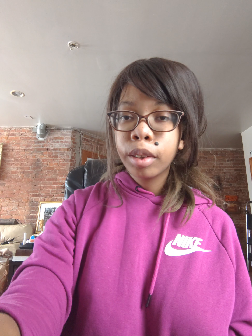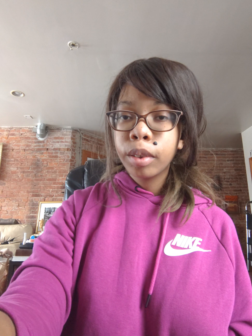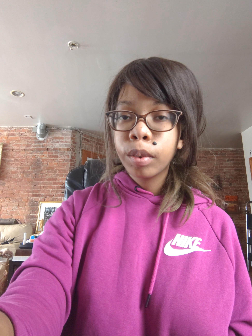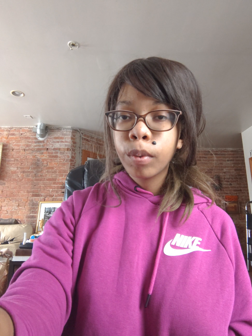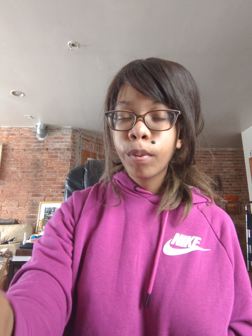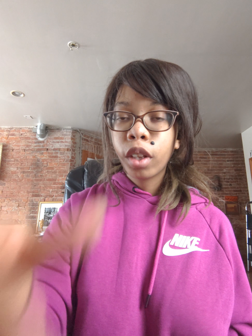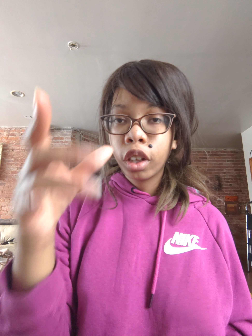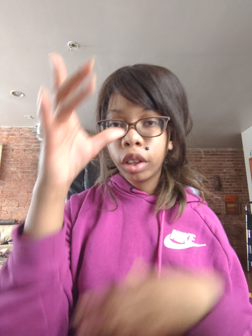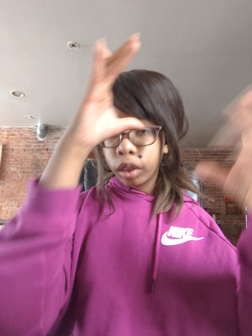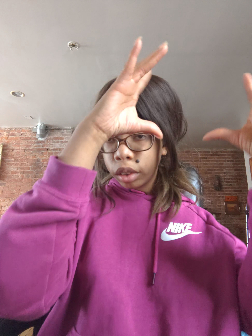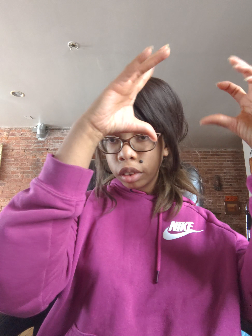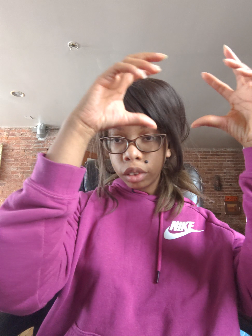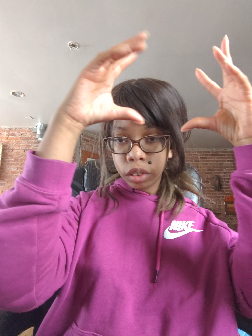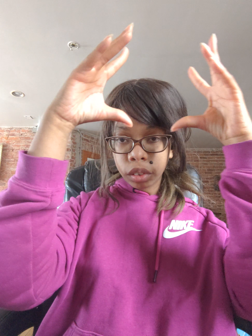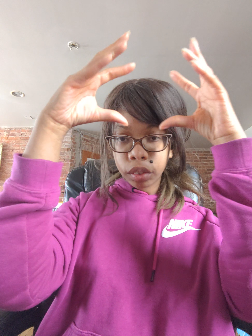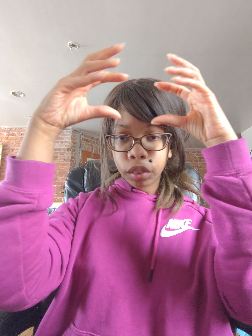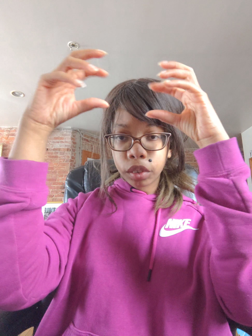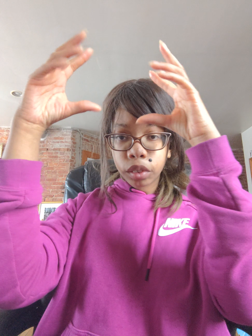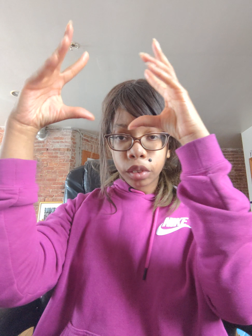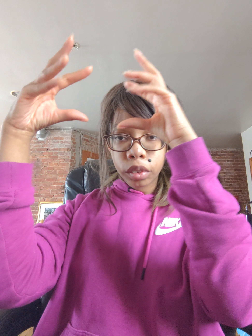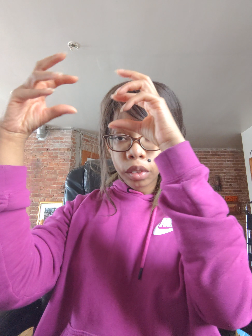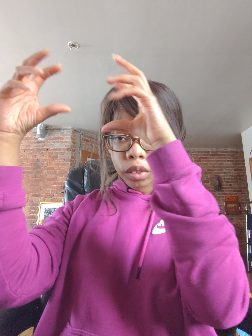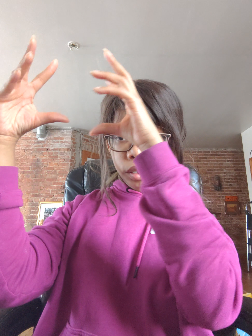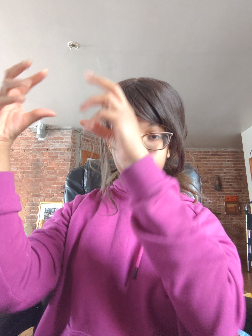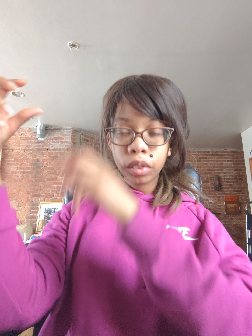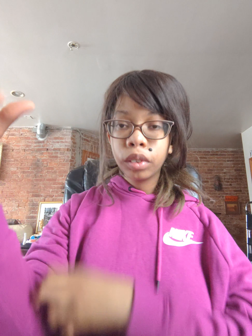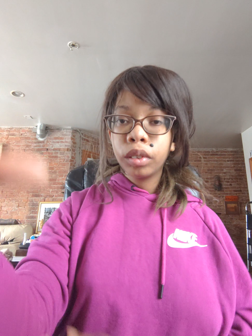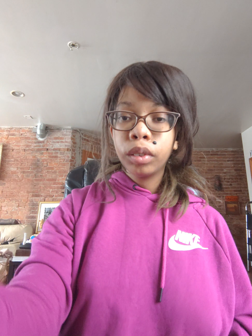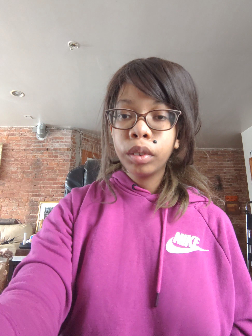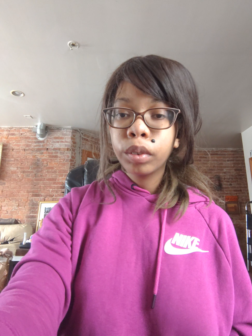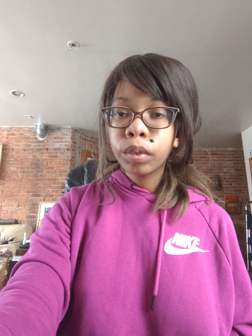cloud